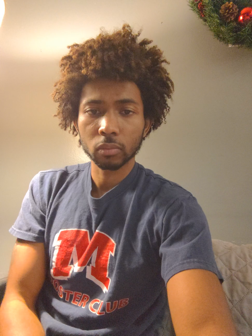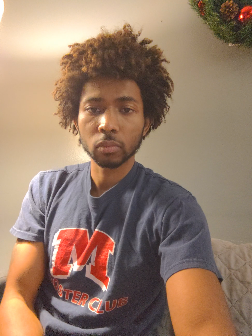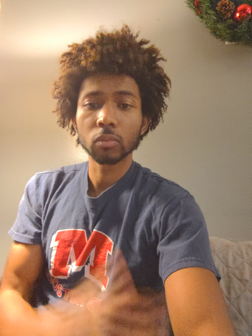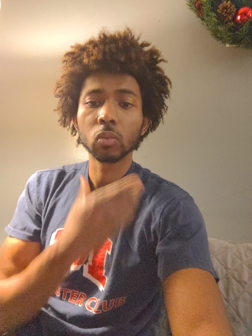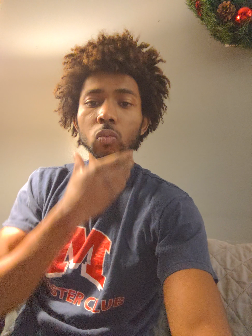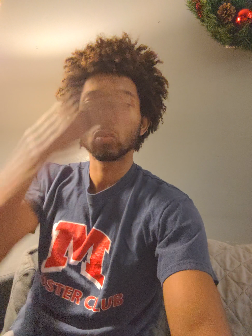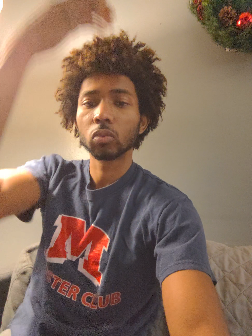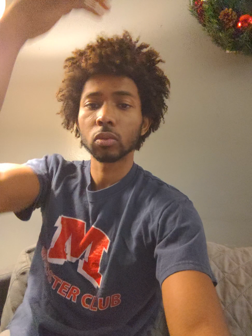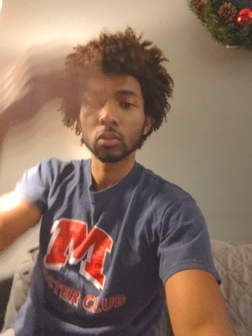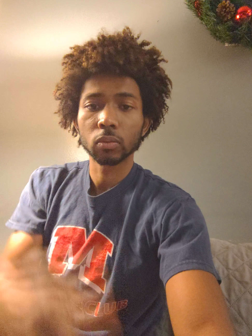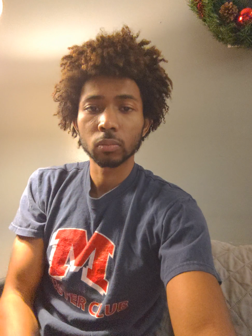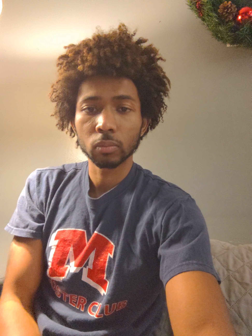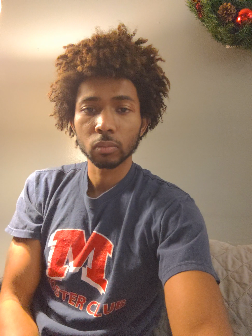giraffe